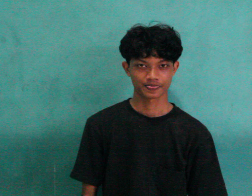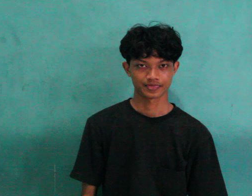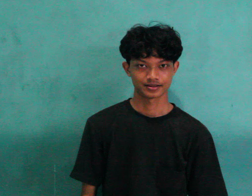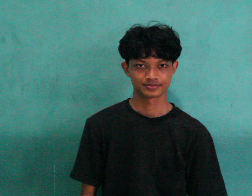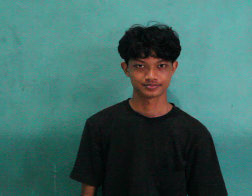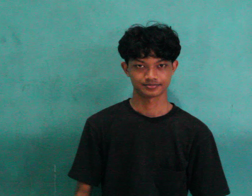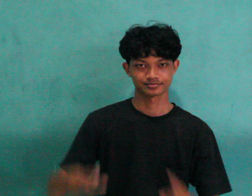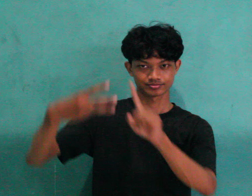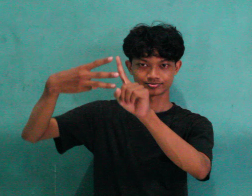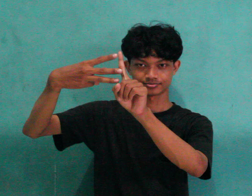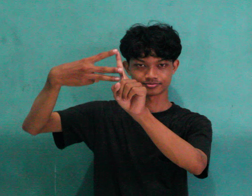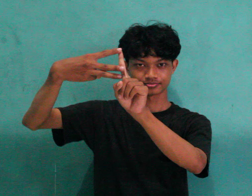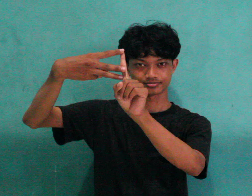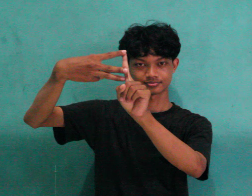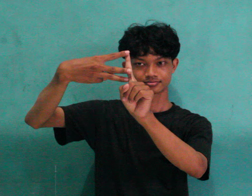B